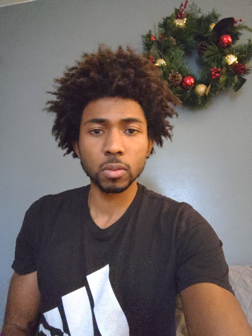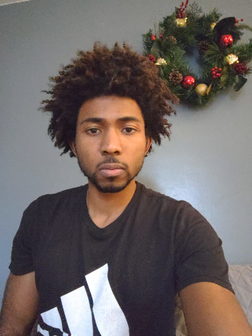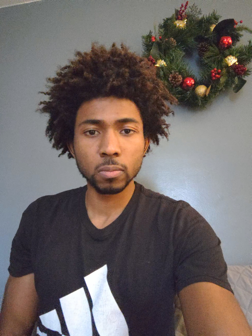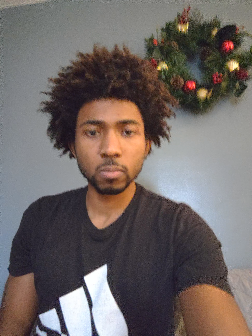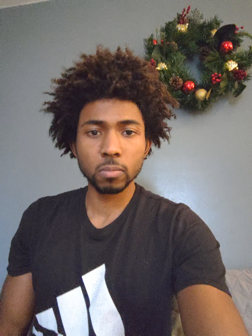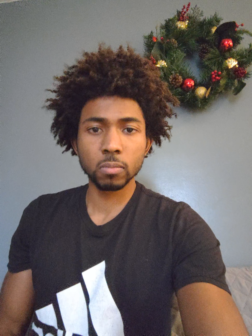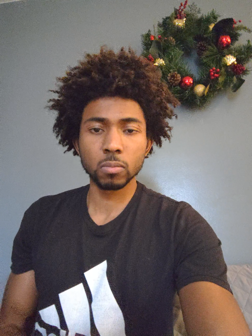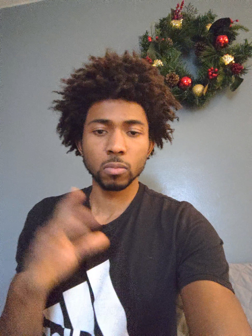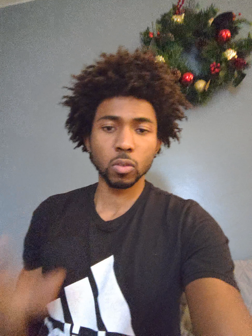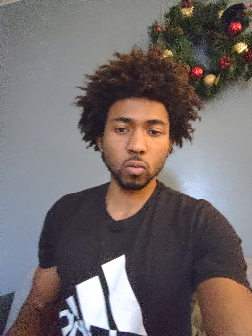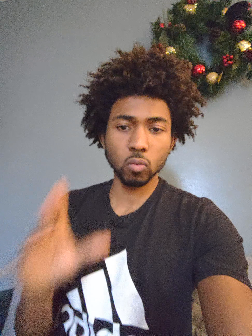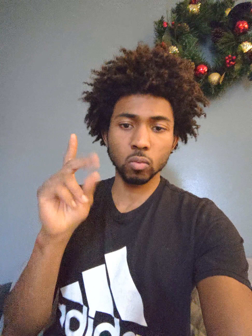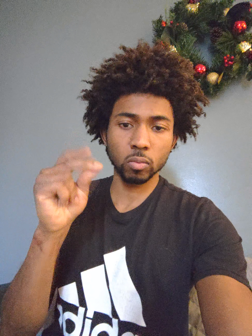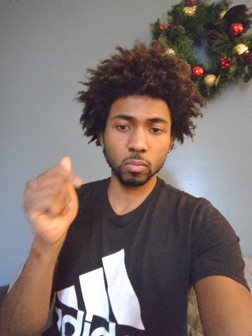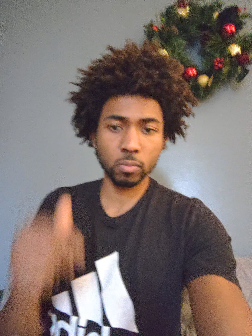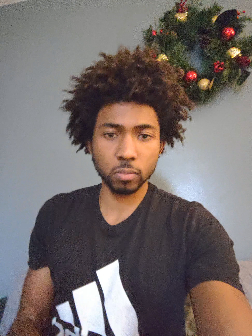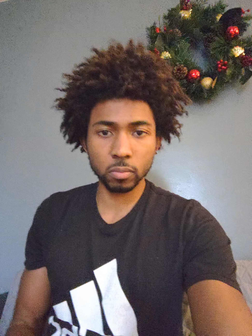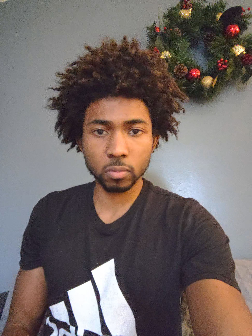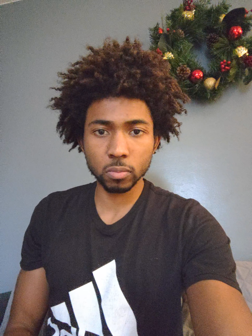dog